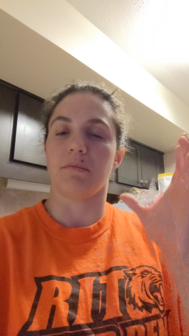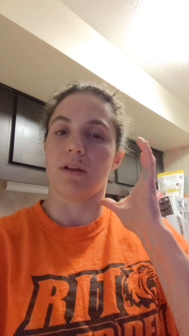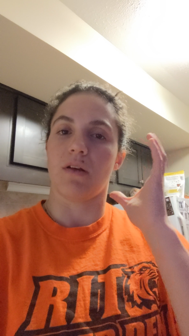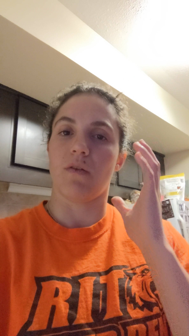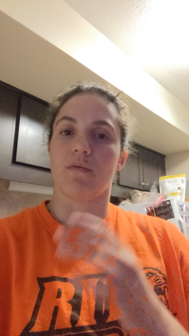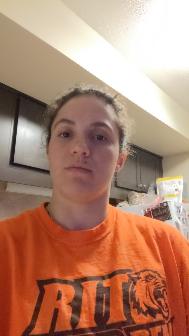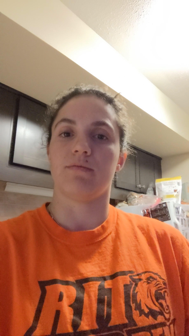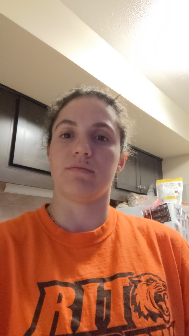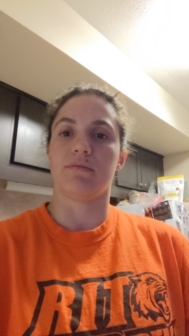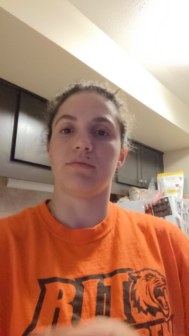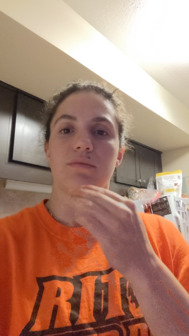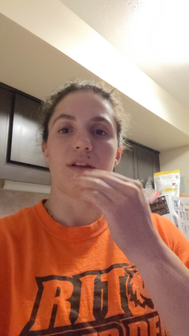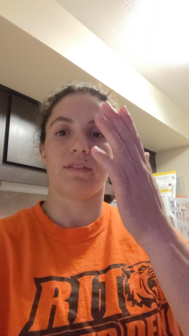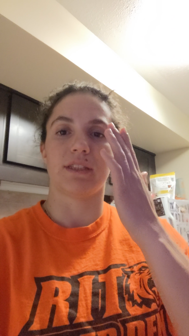breakfast